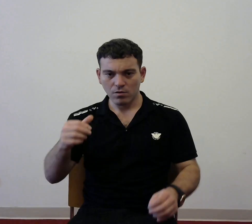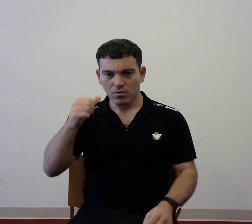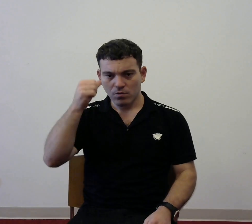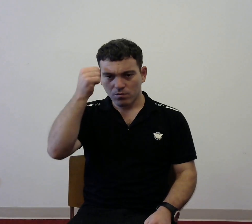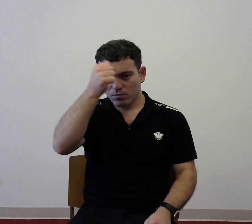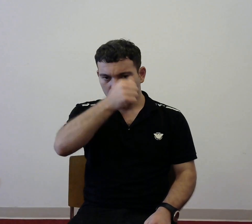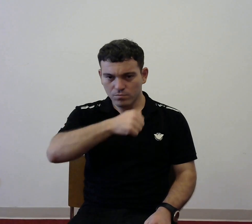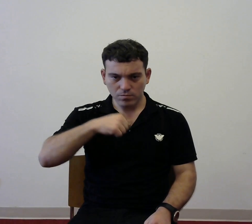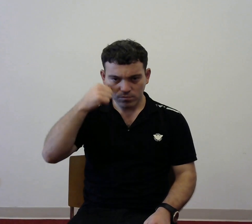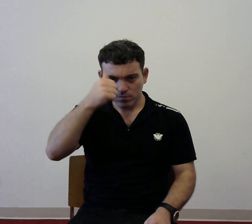il